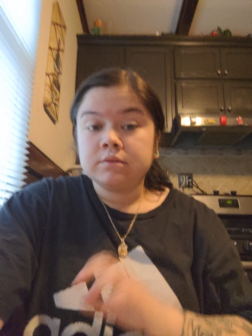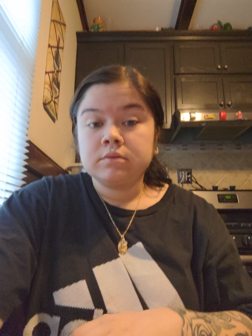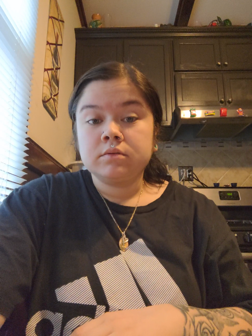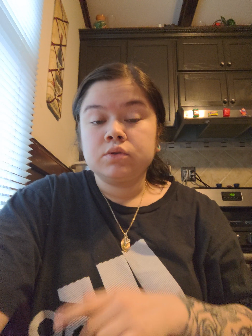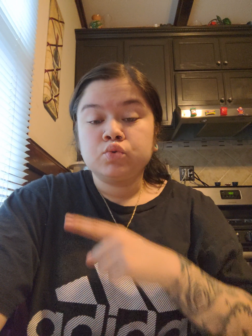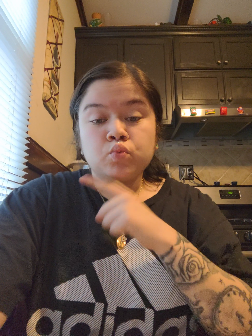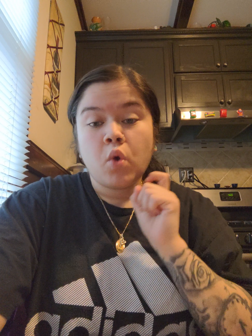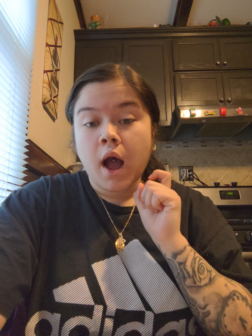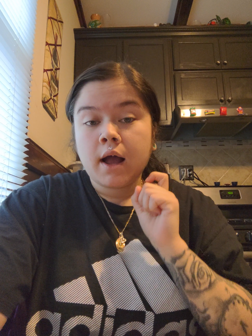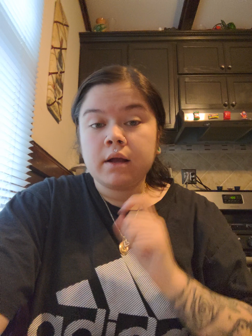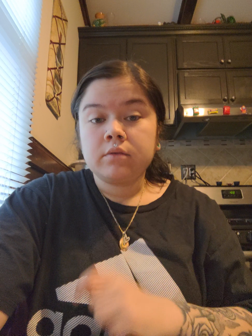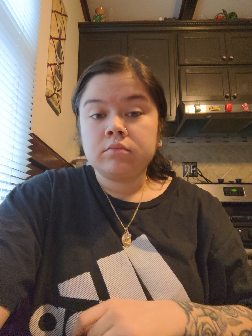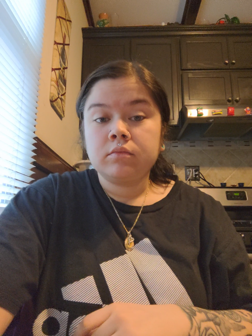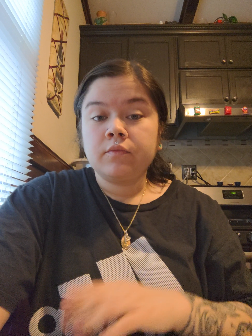dry